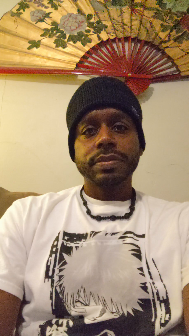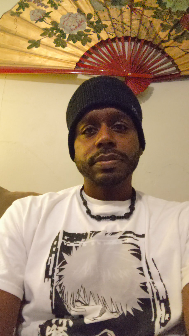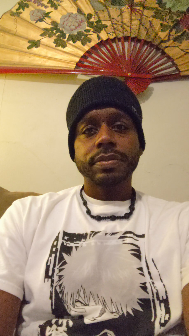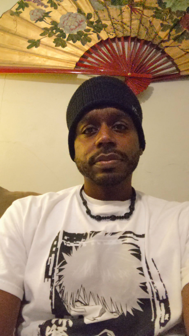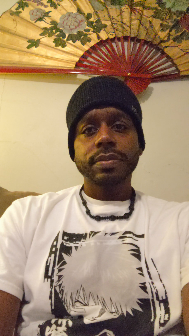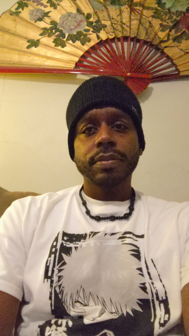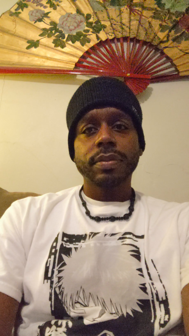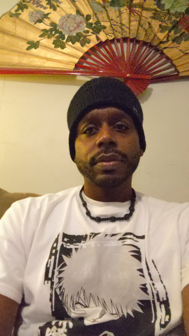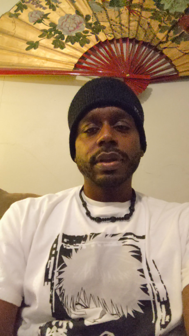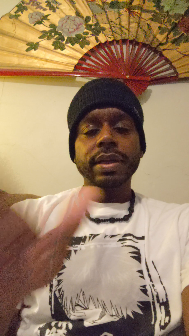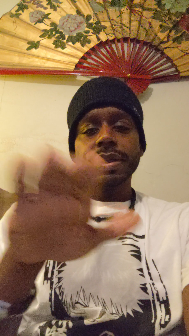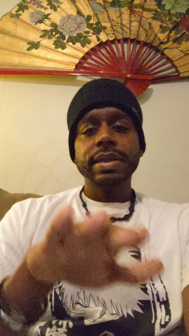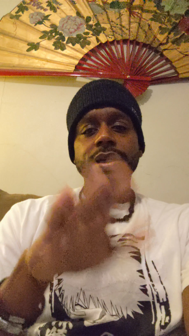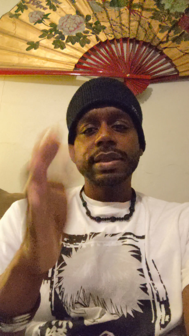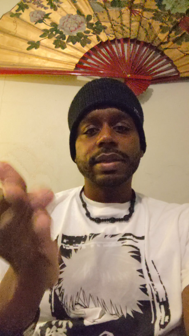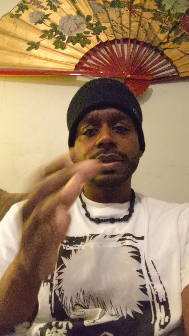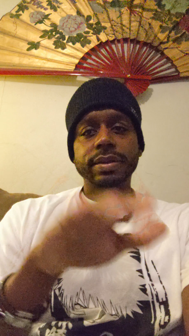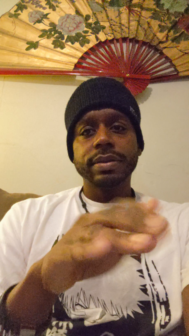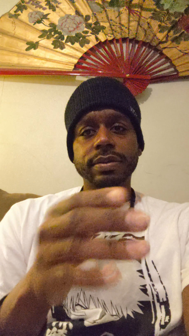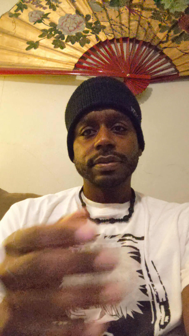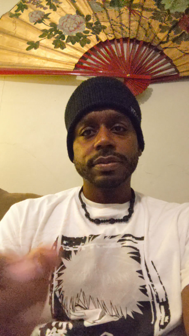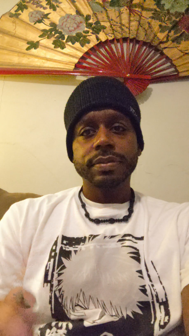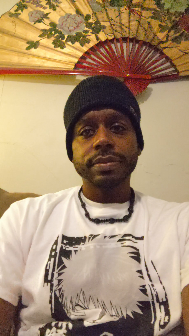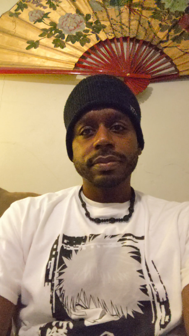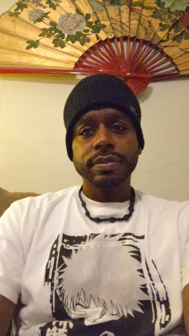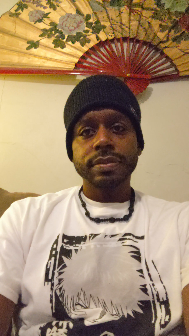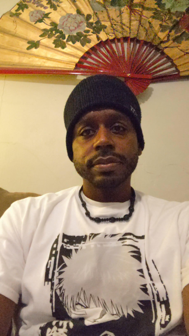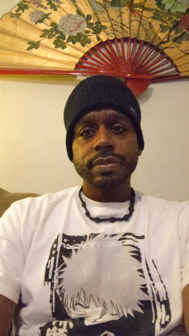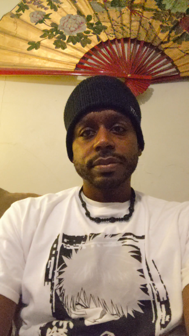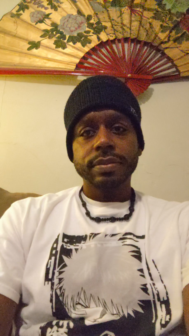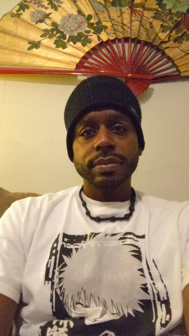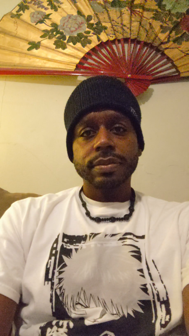kitchen